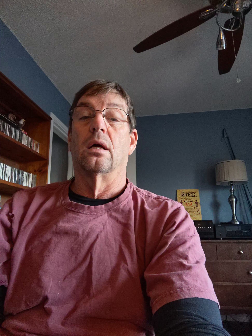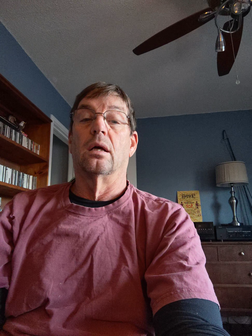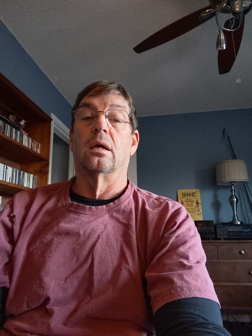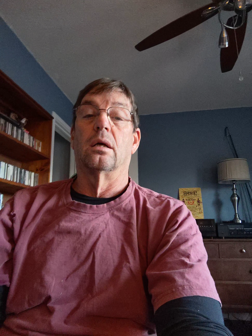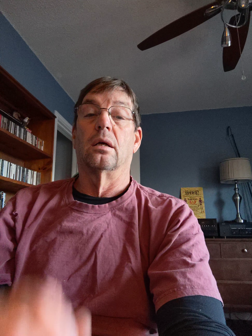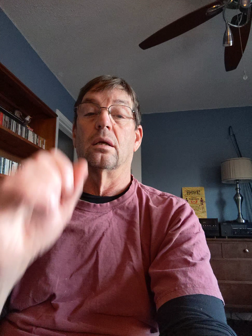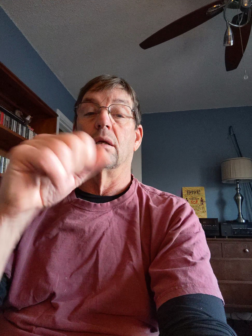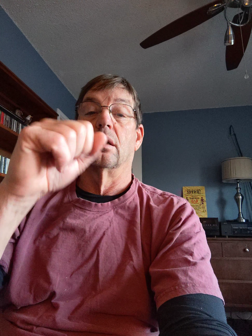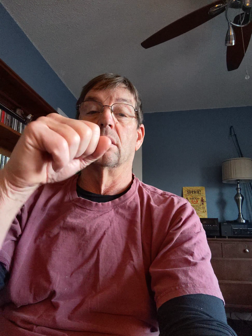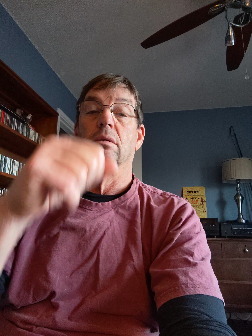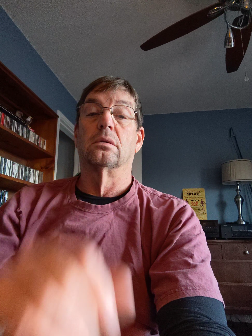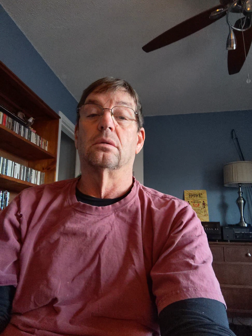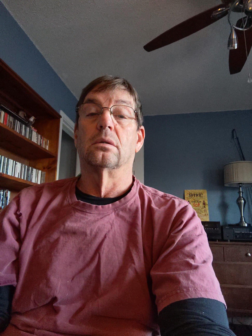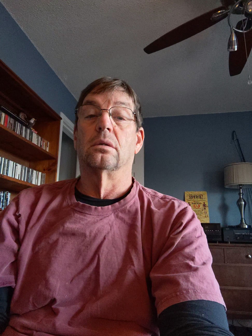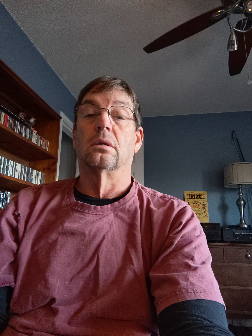yes